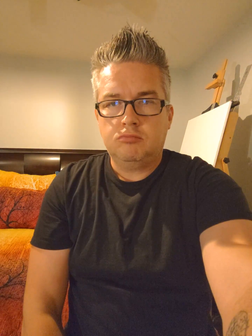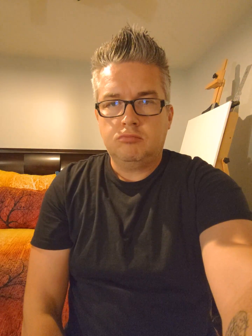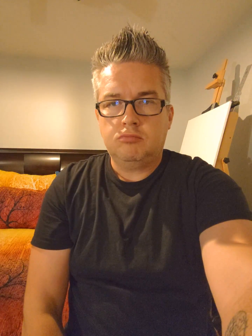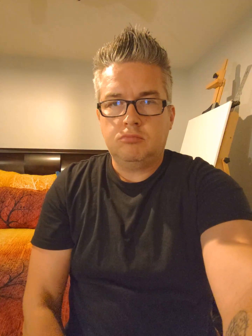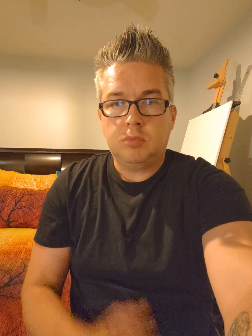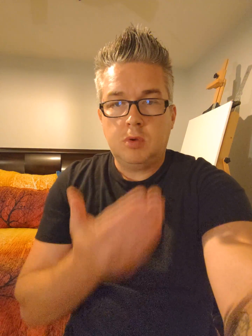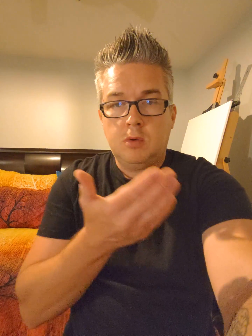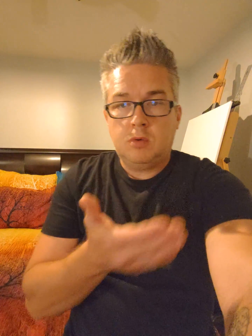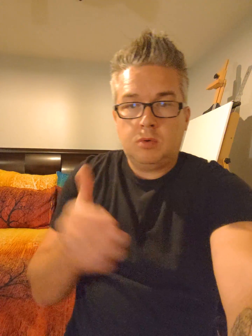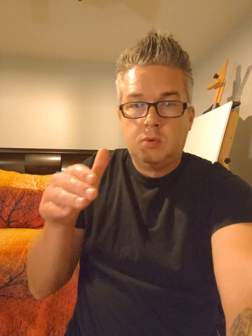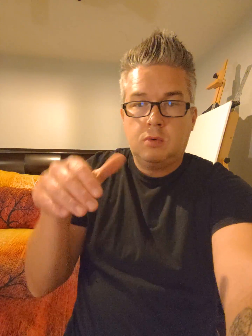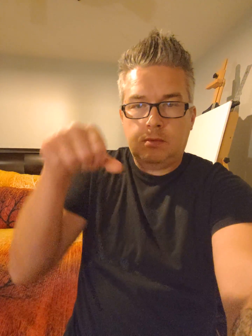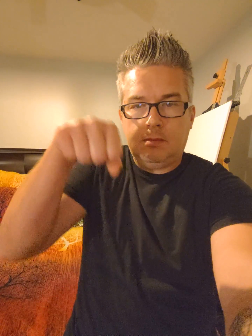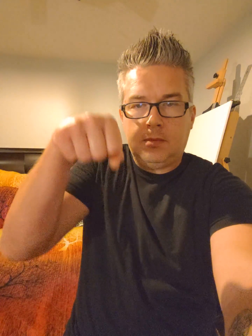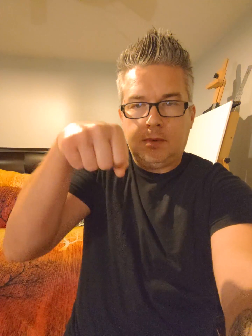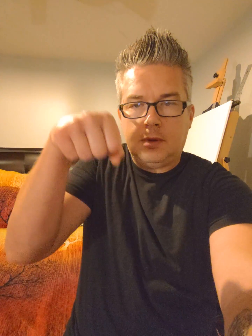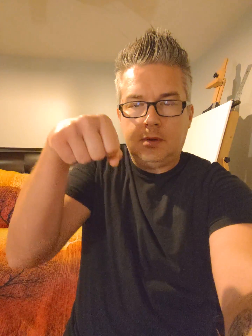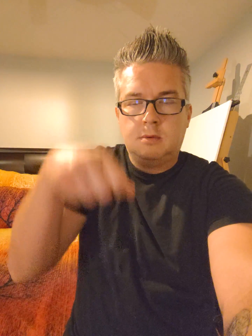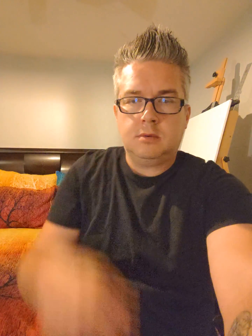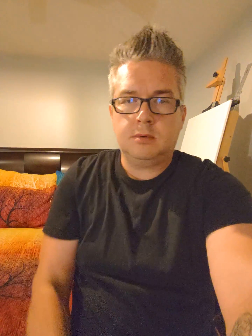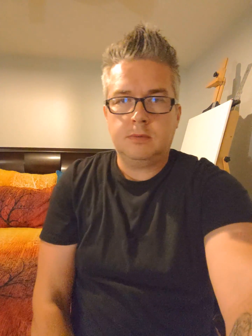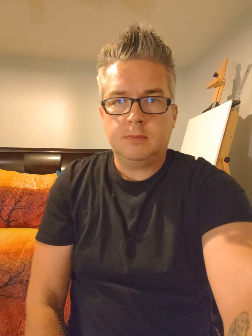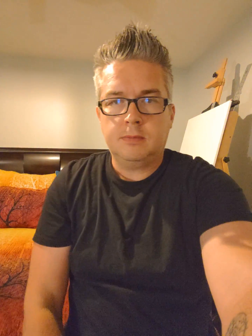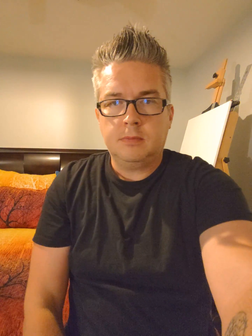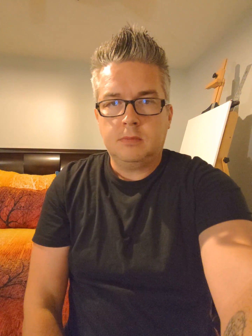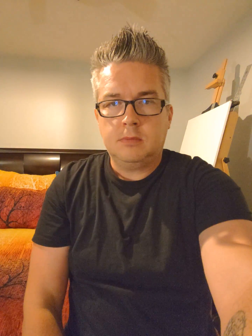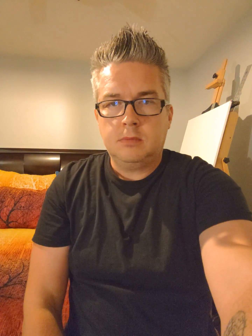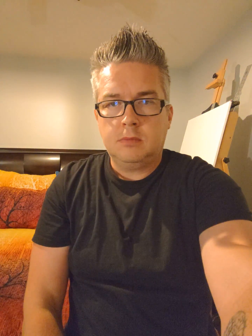basket